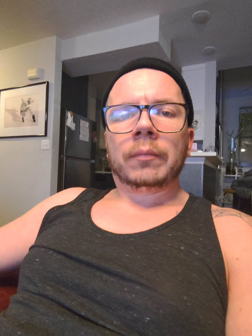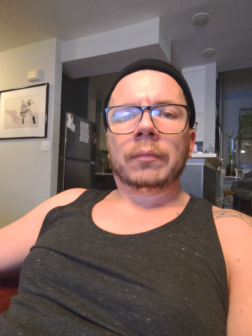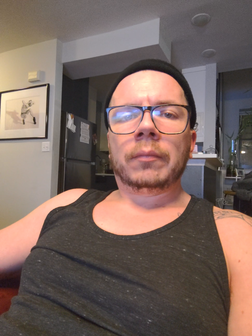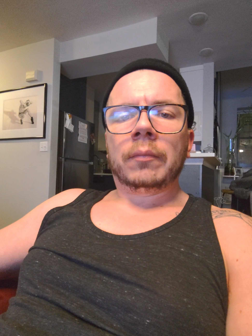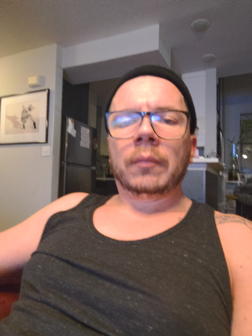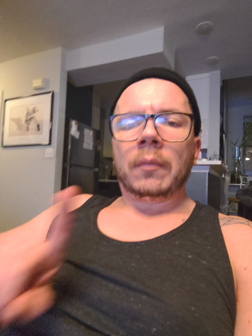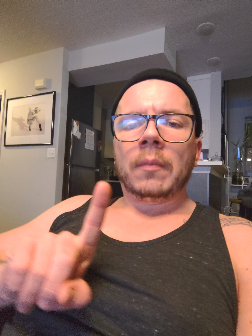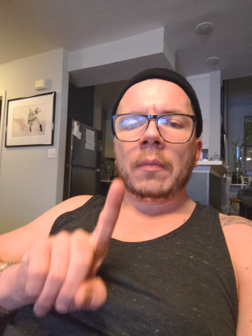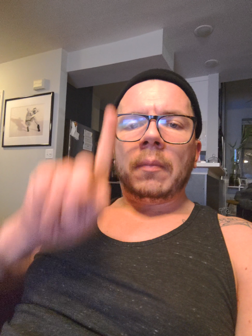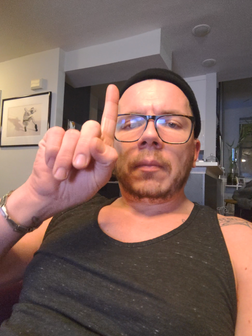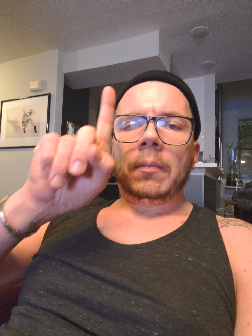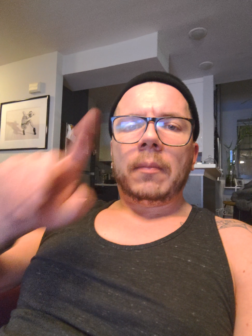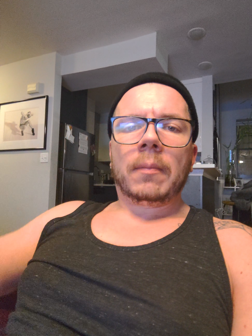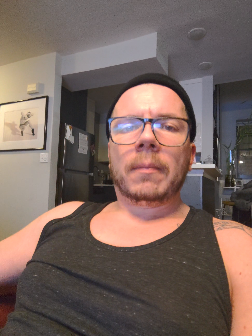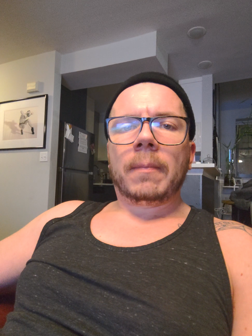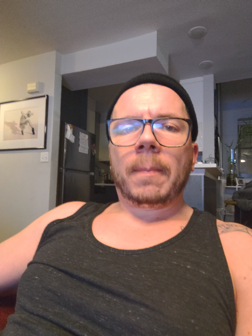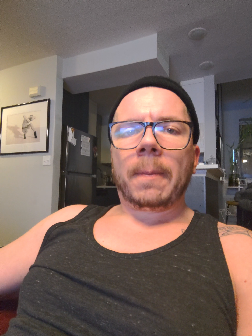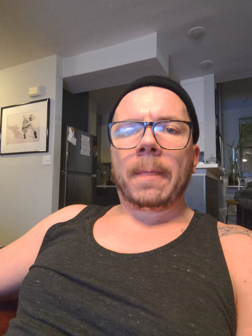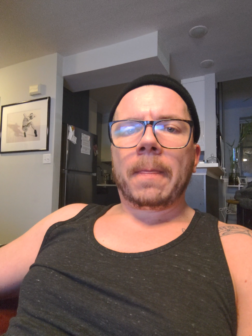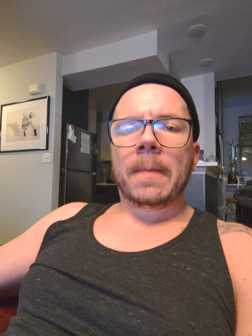up